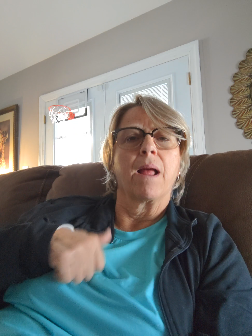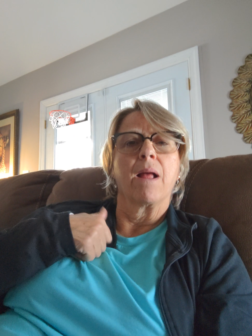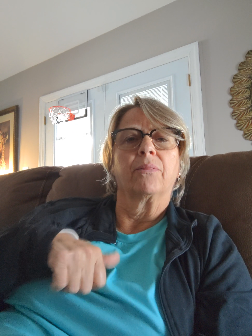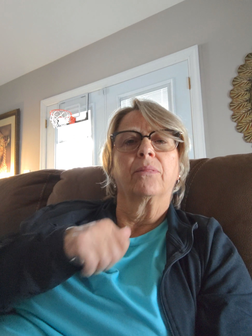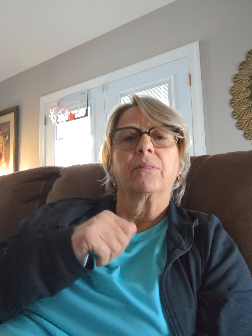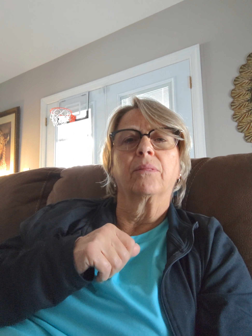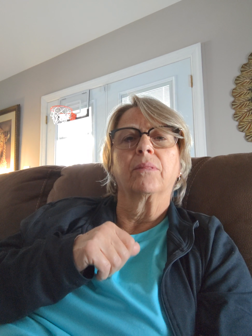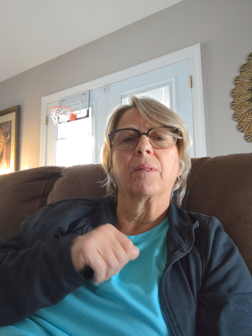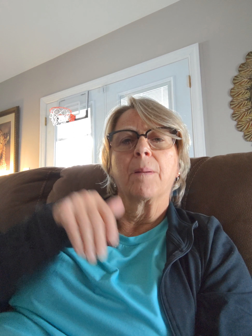bath